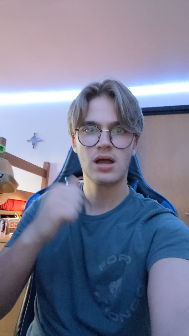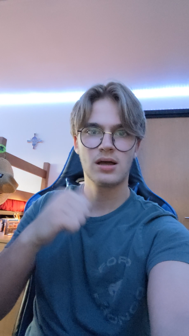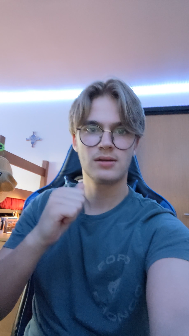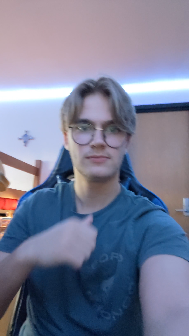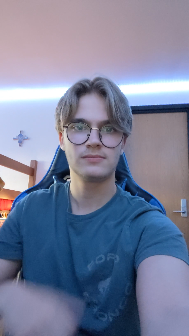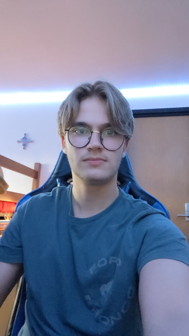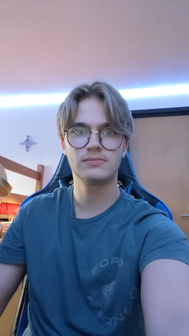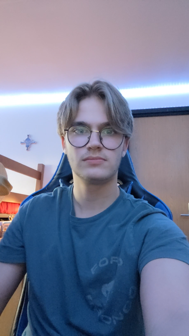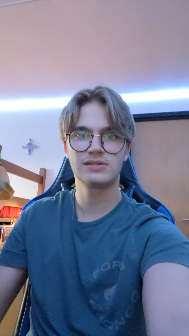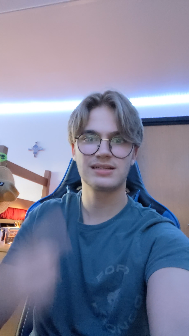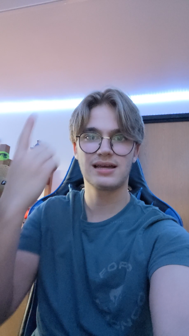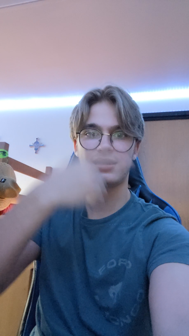day